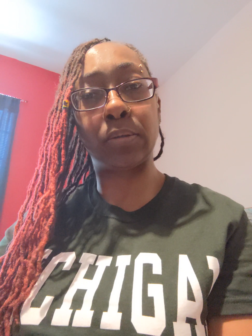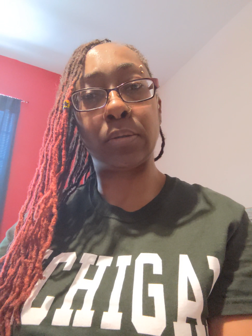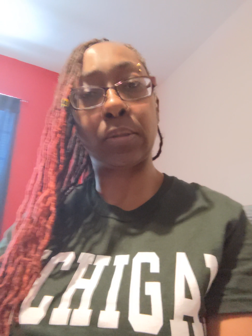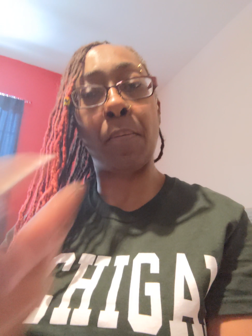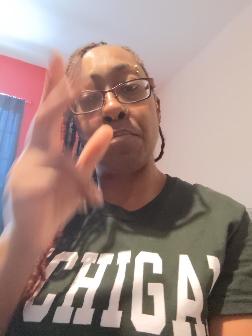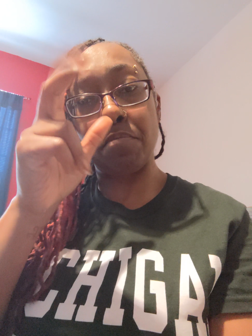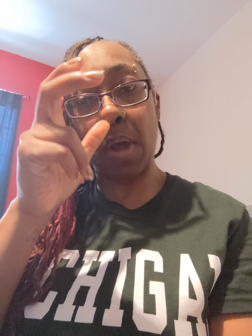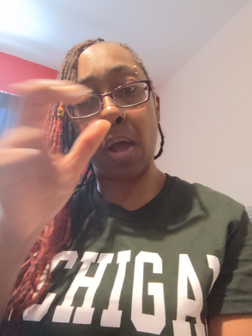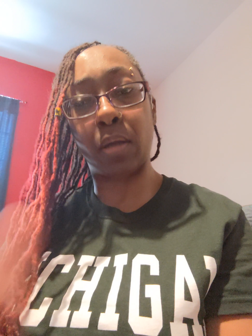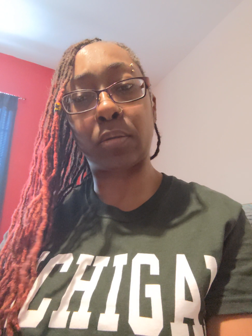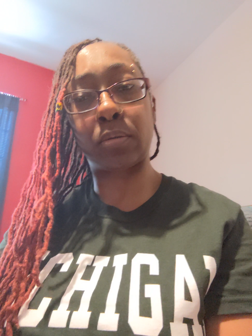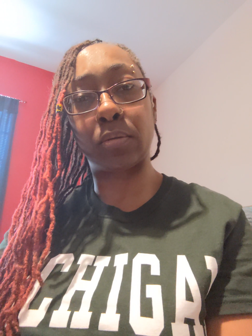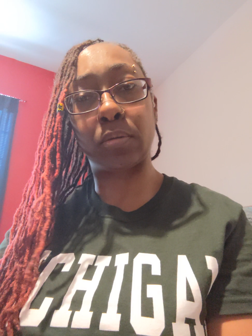bug